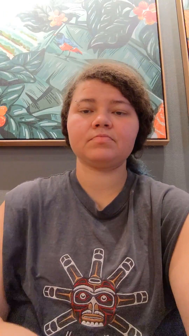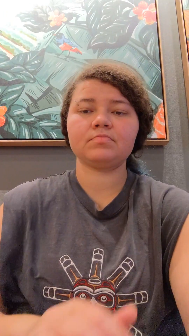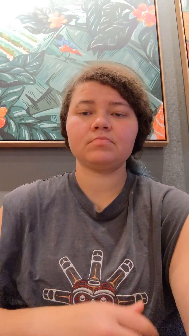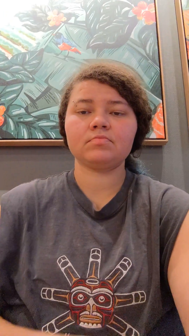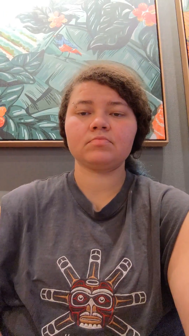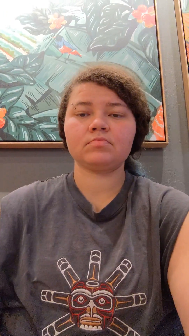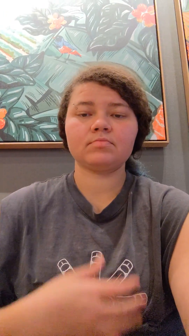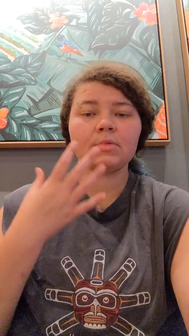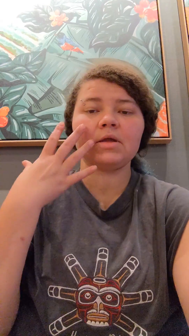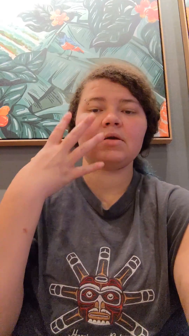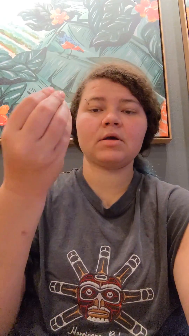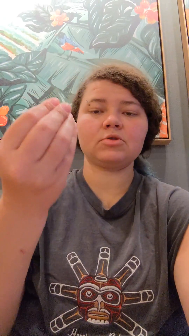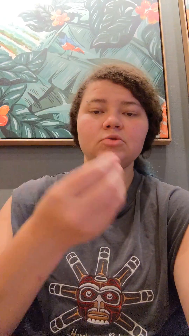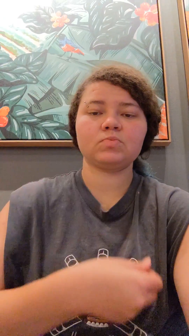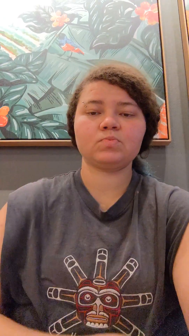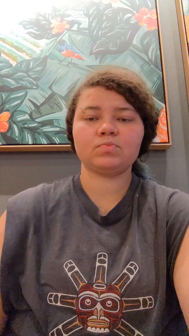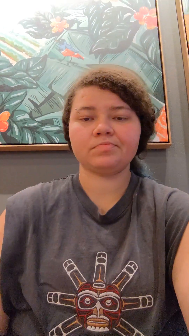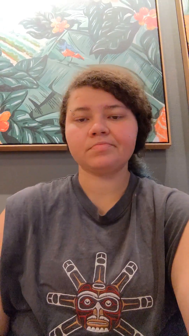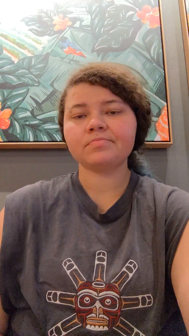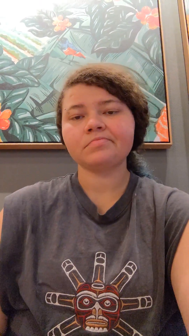got to